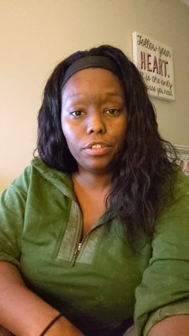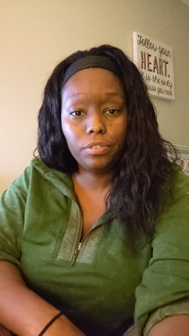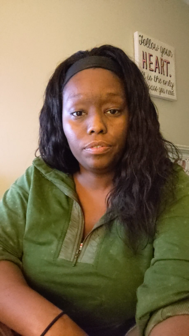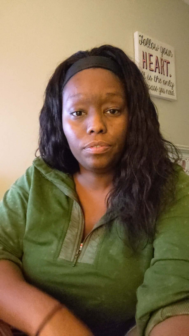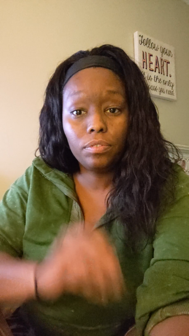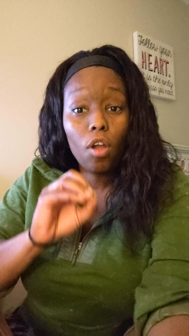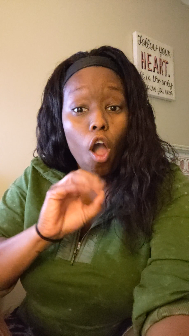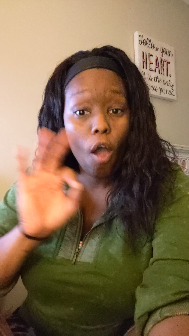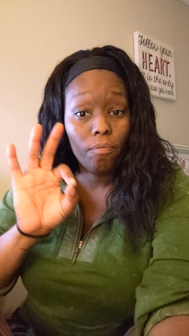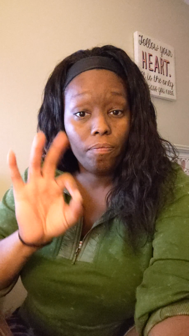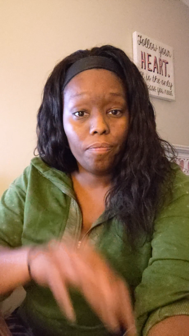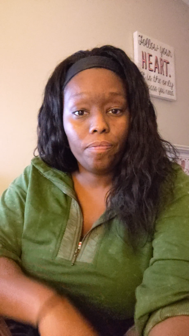off